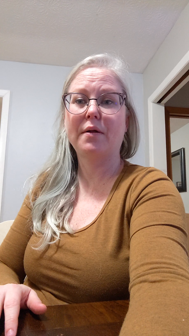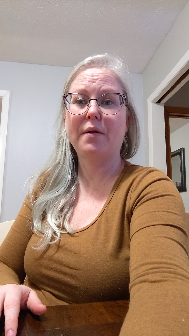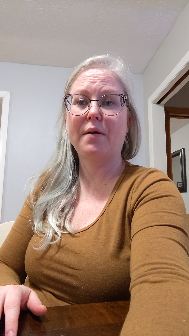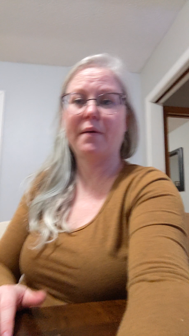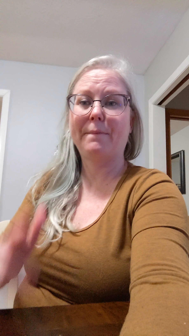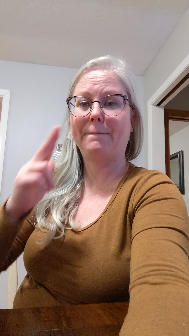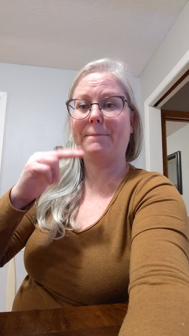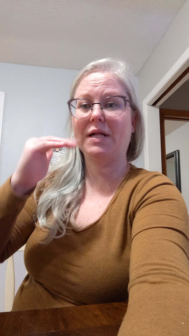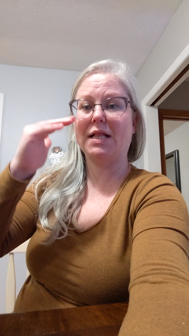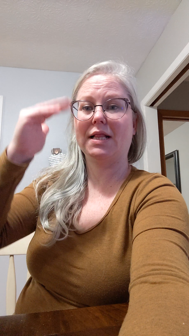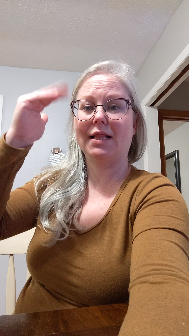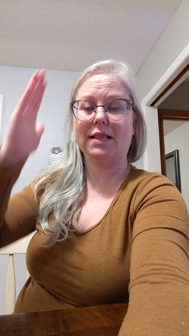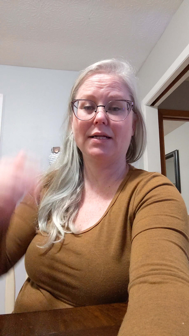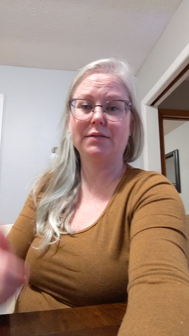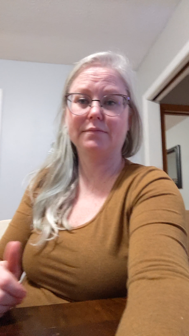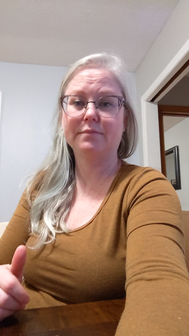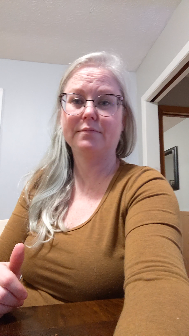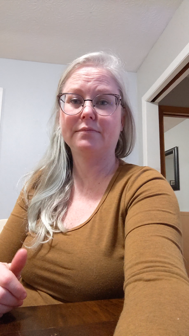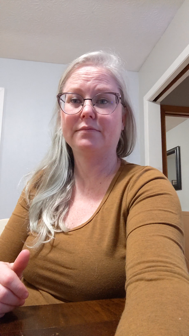build